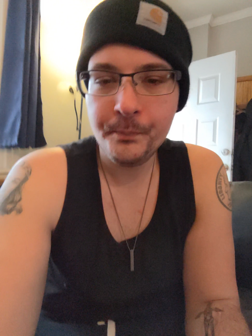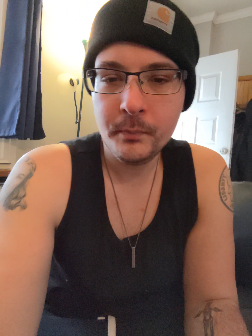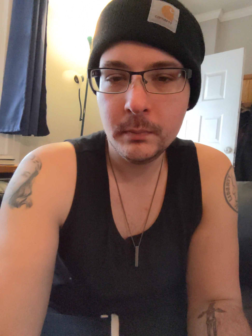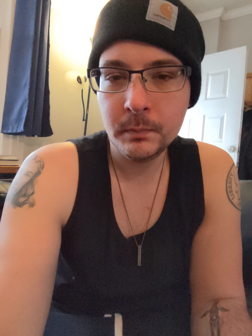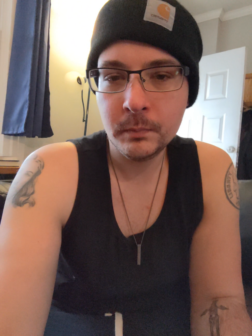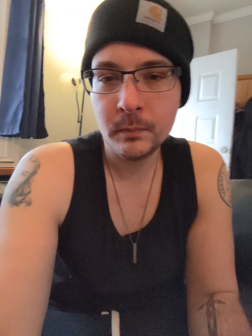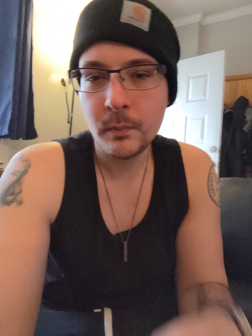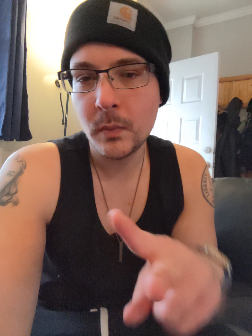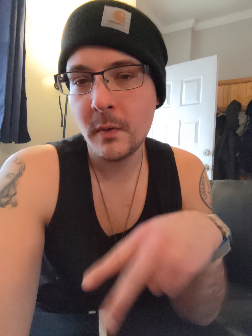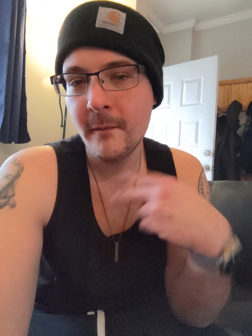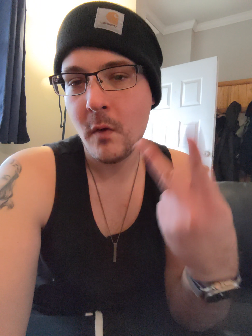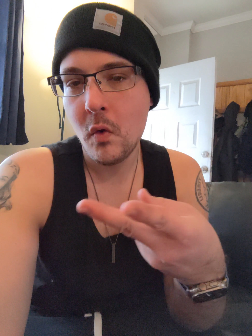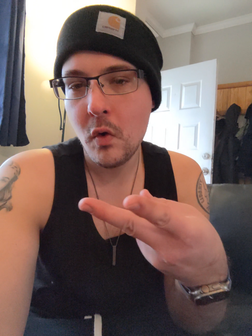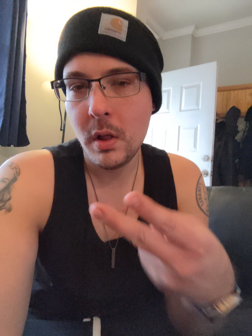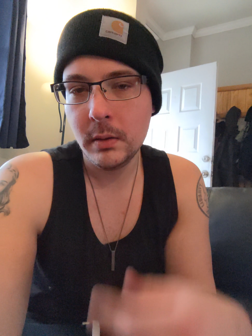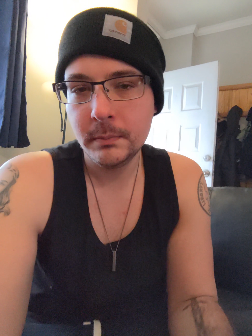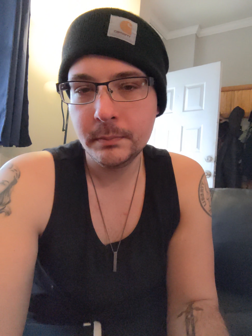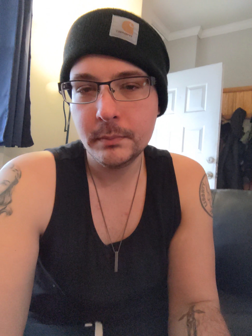fall